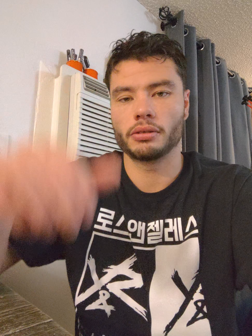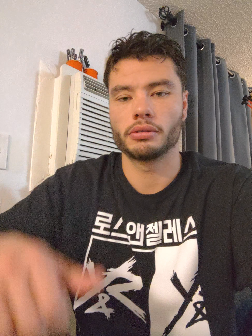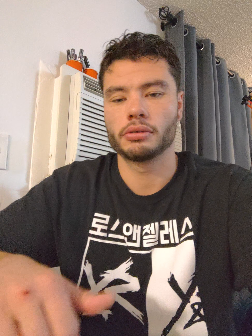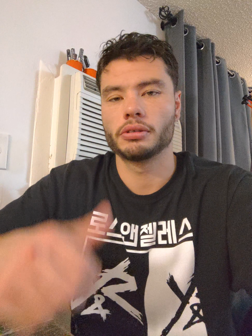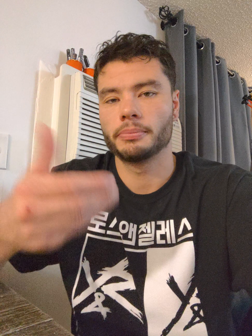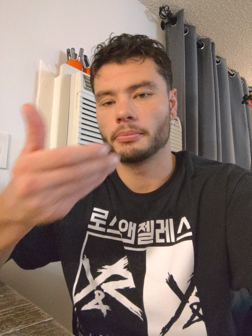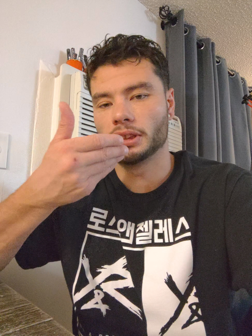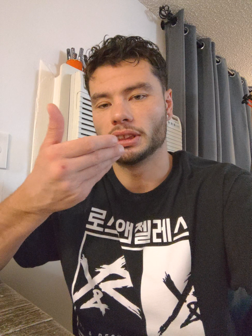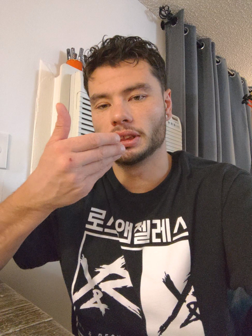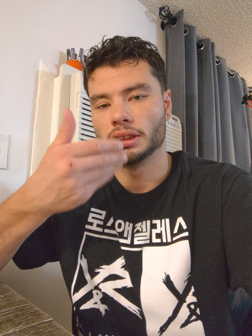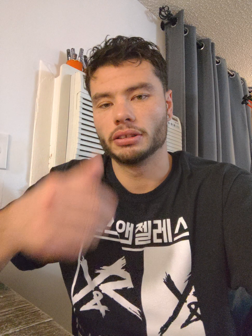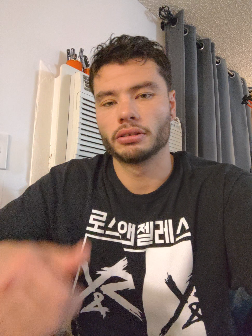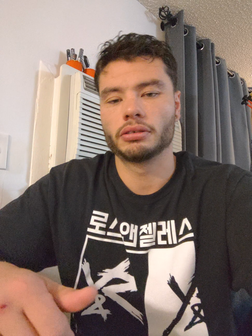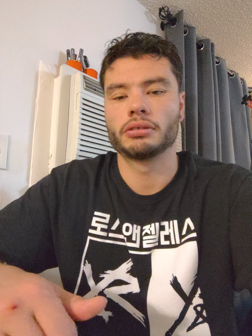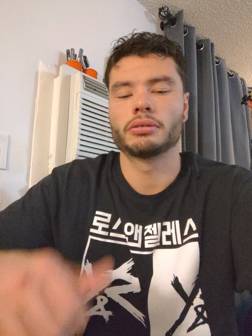pizza